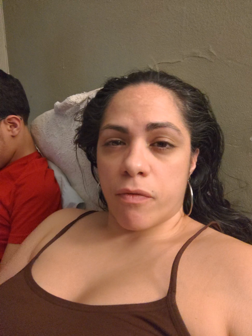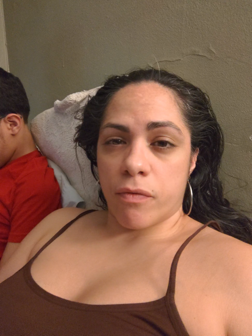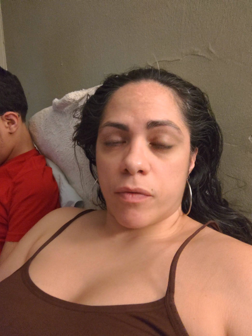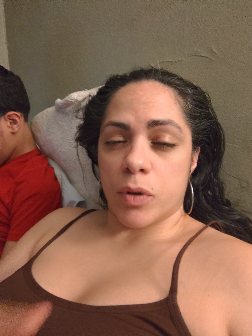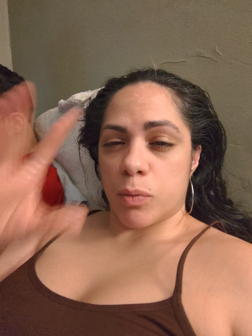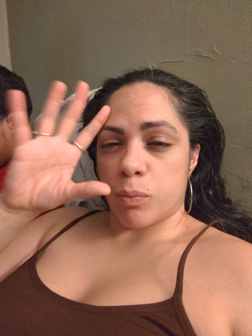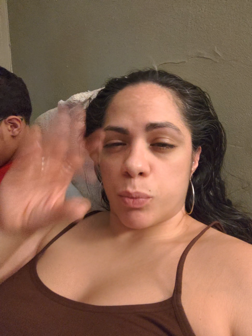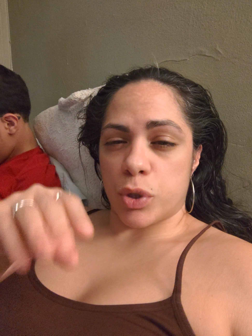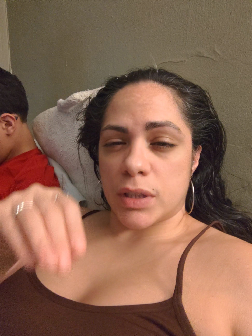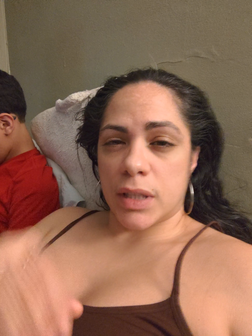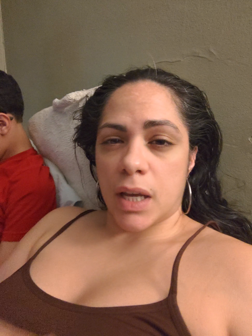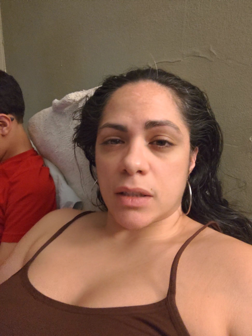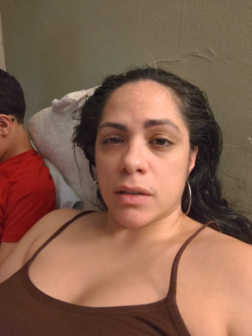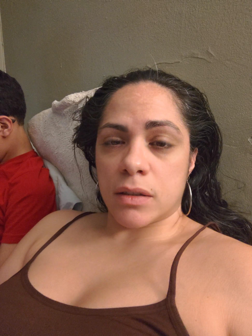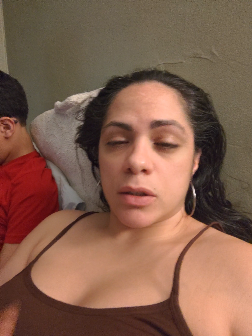pretend